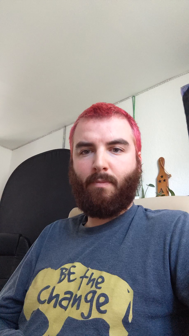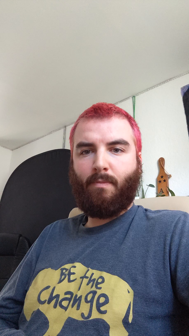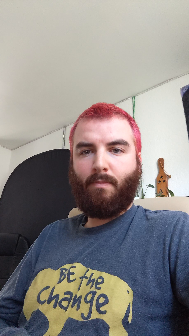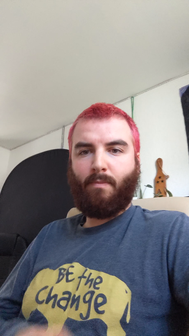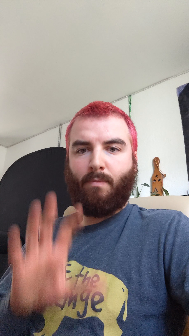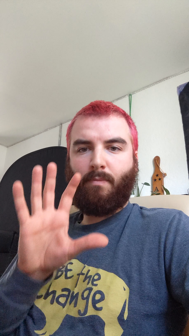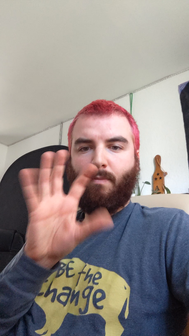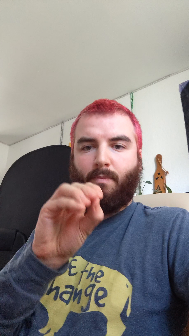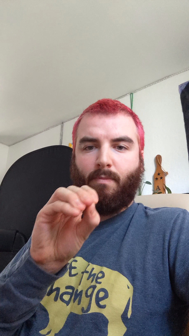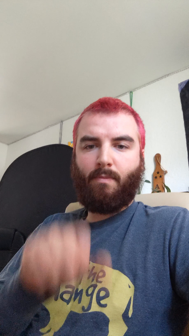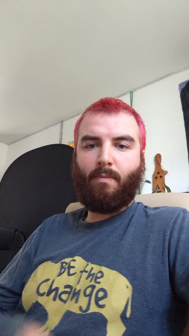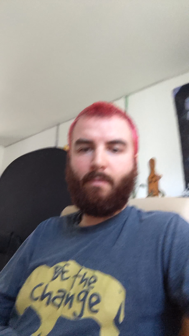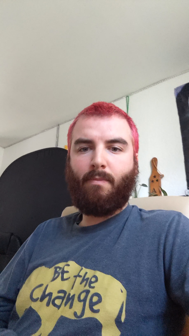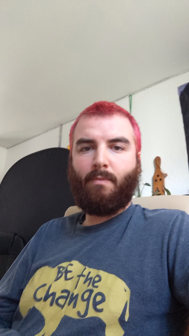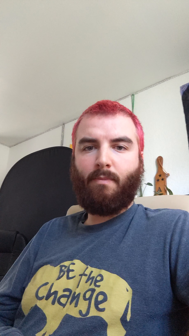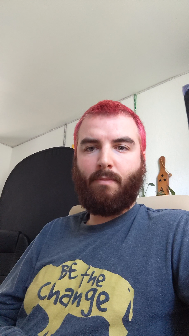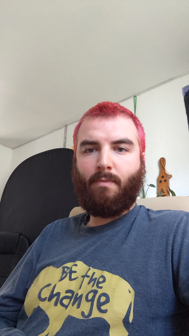bite